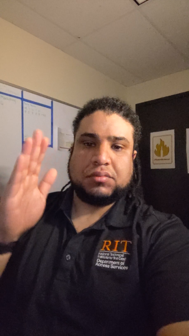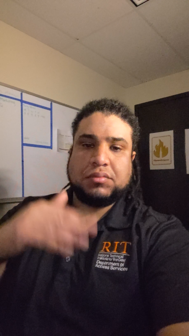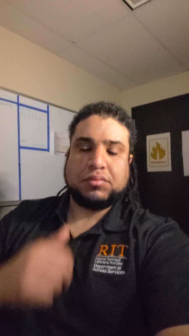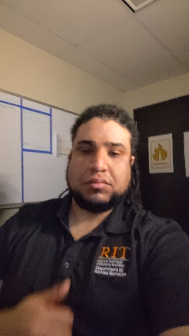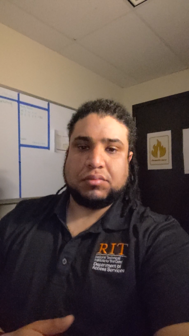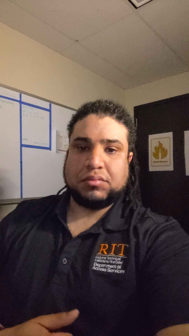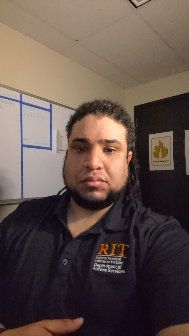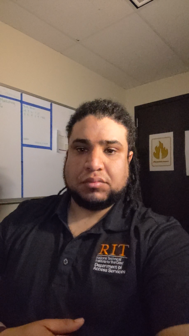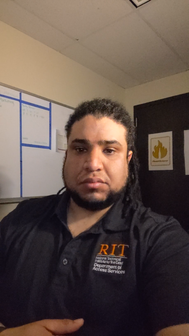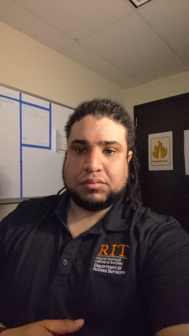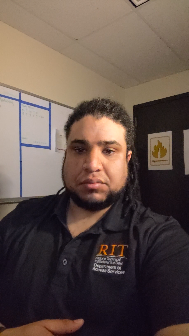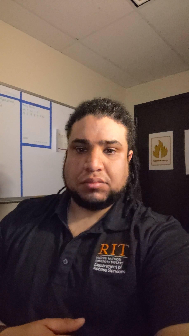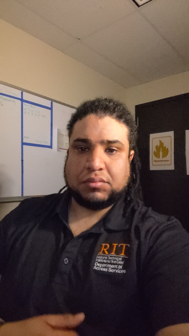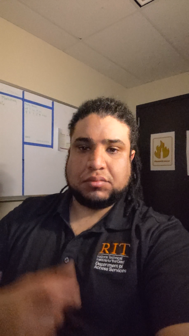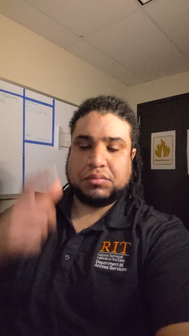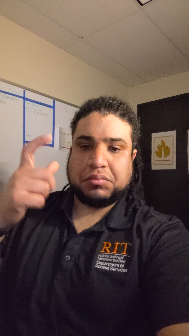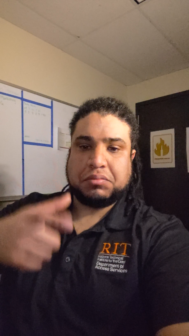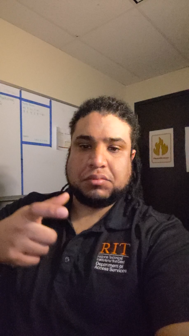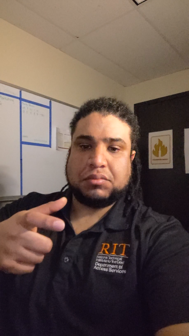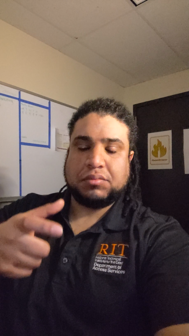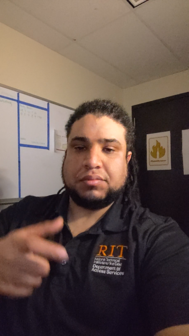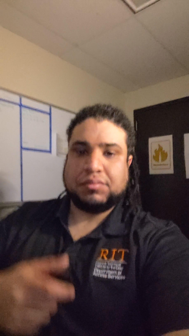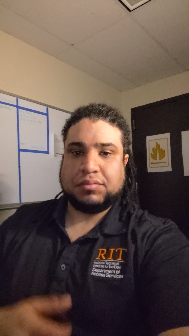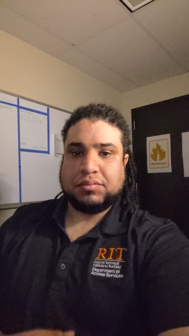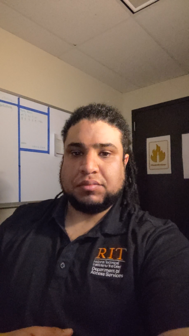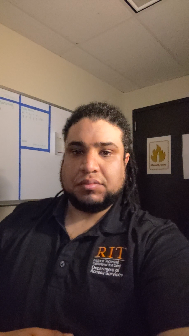plate